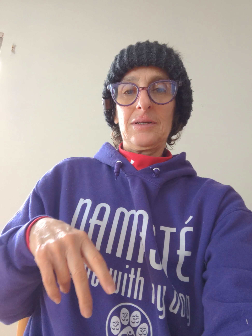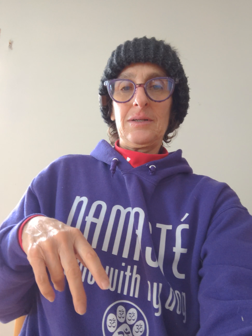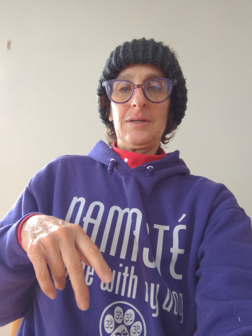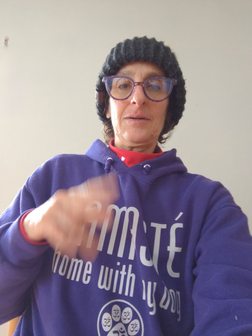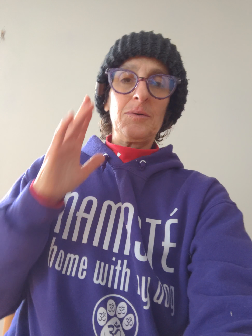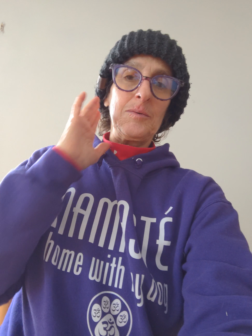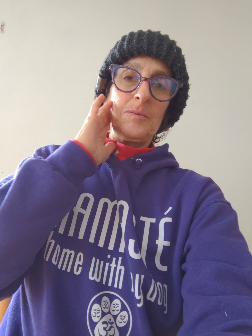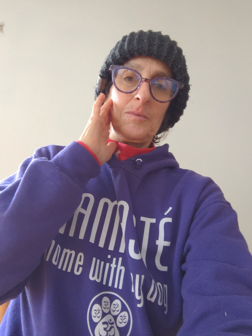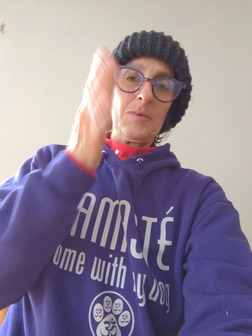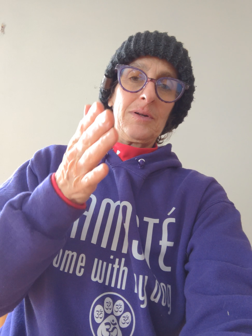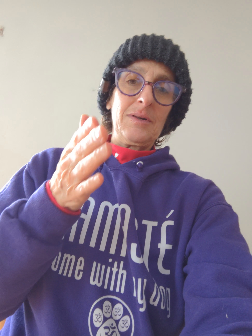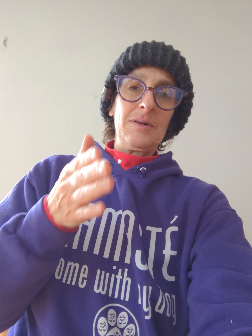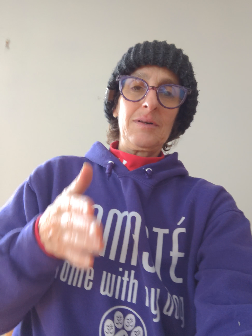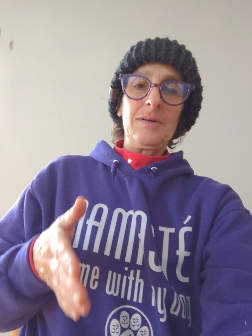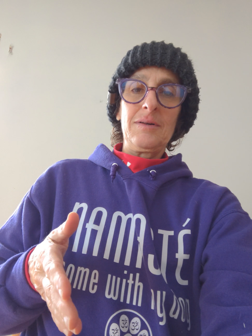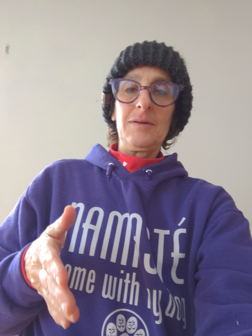will